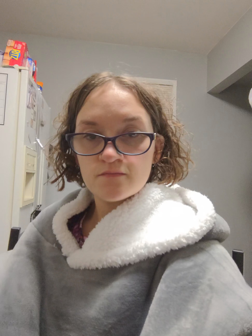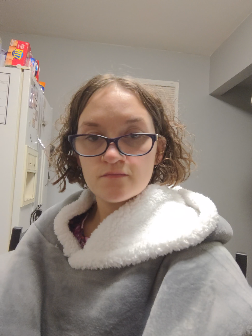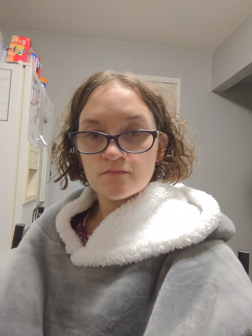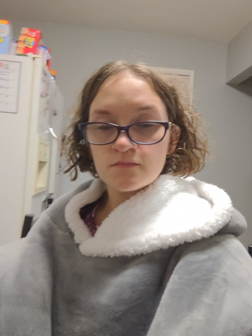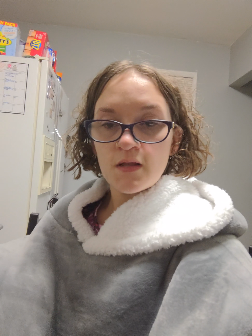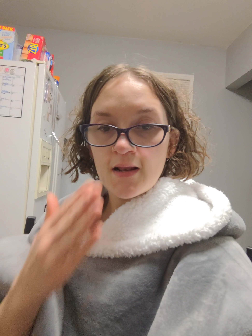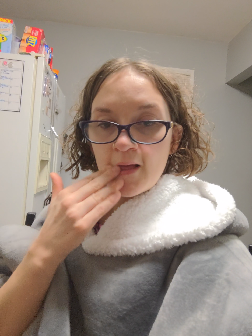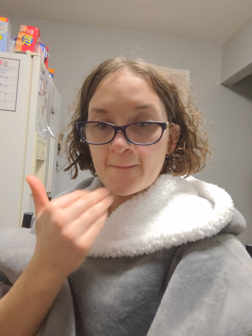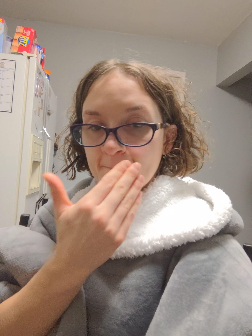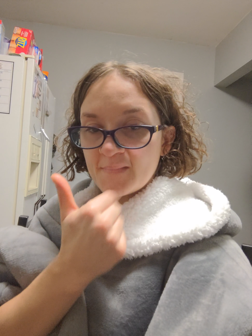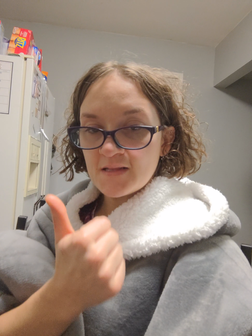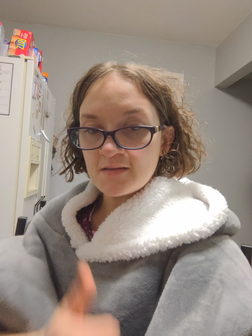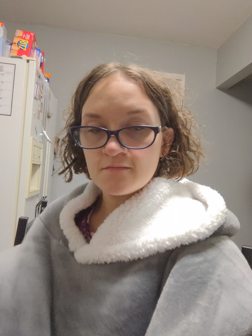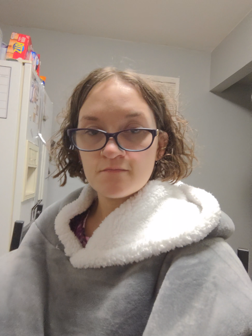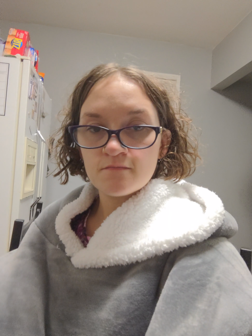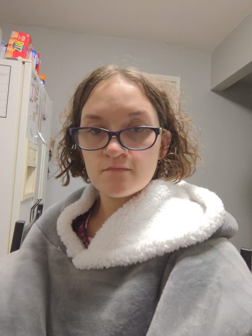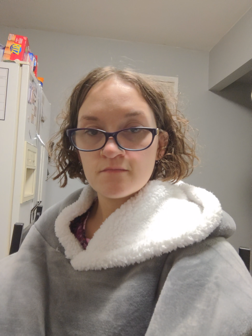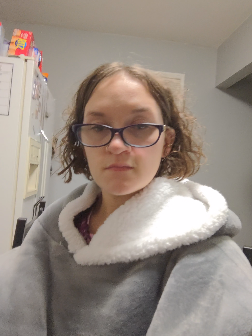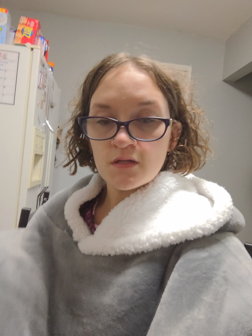napkin